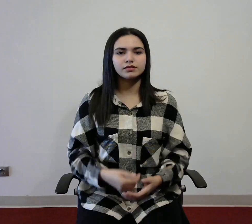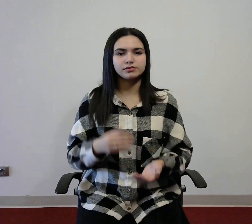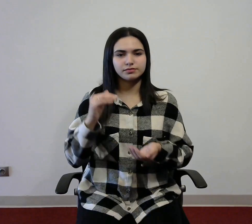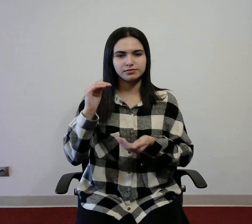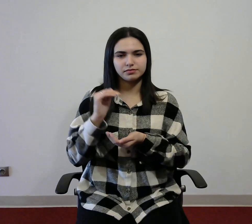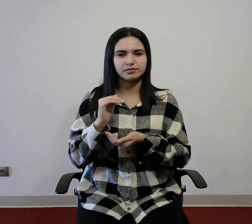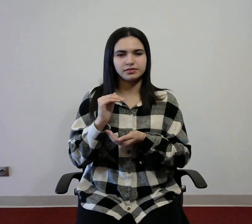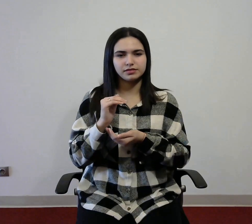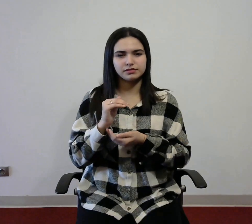balaca